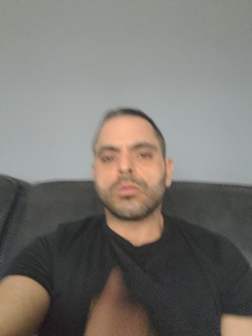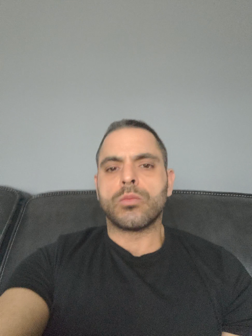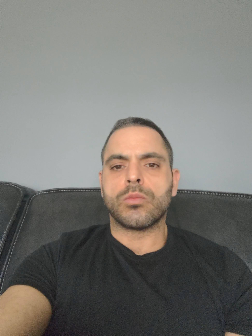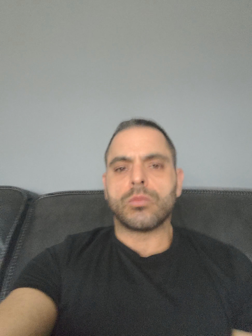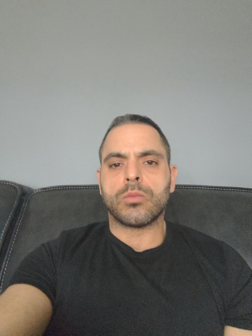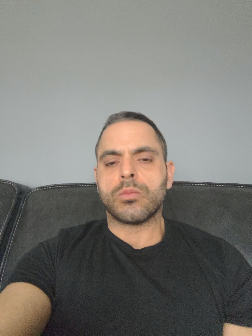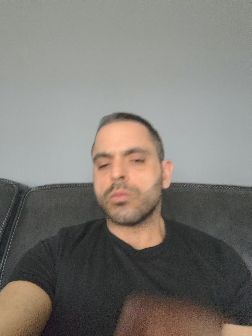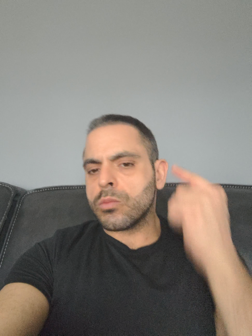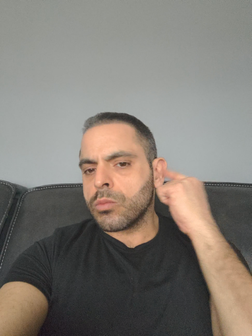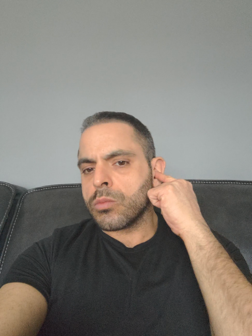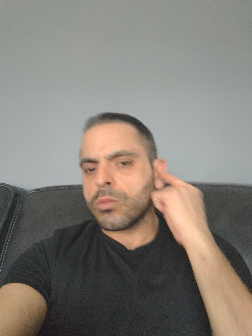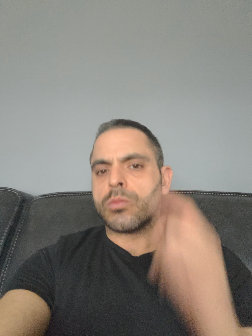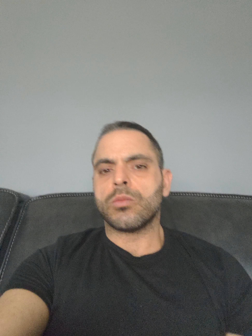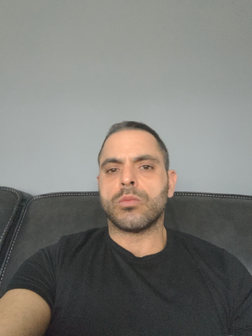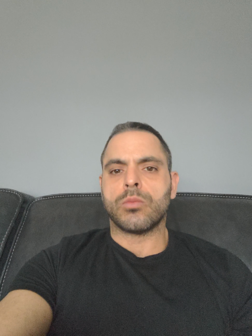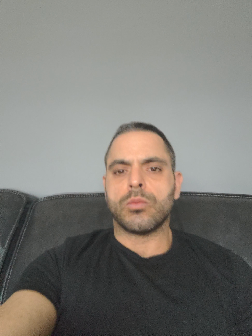ear